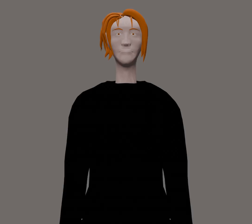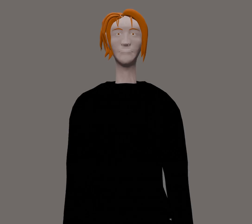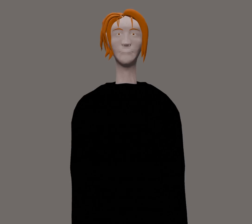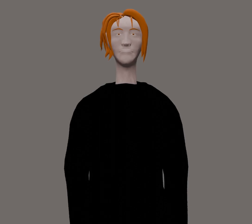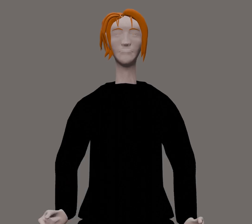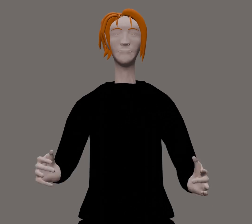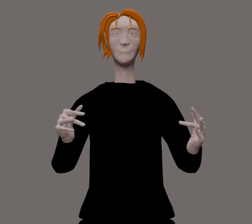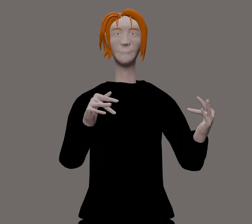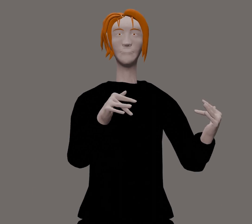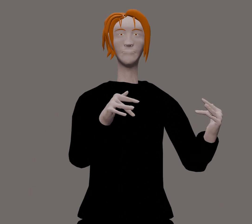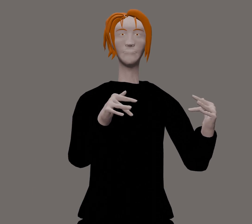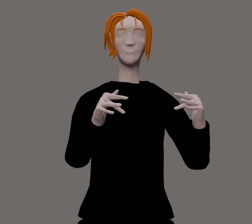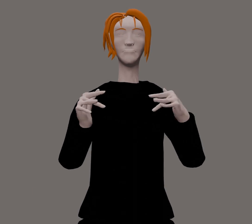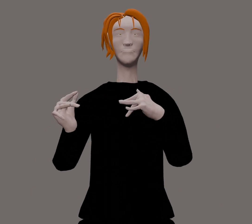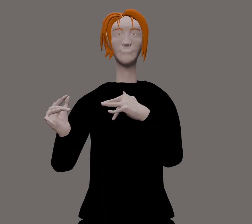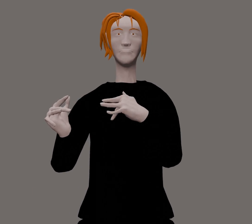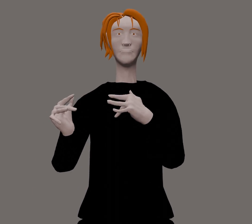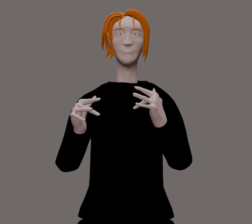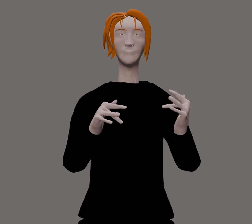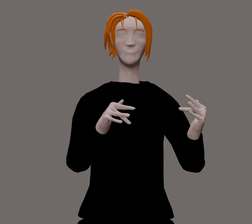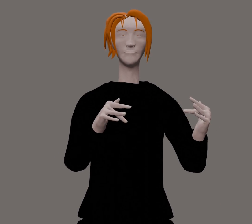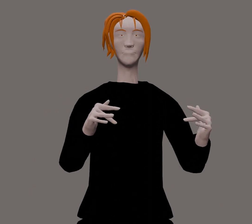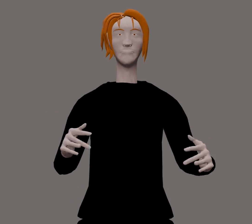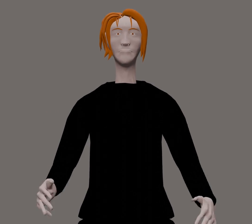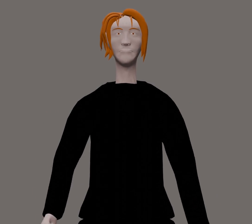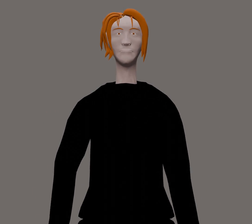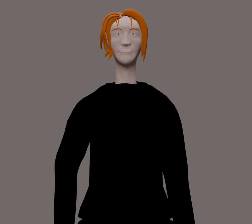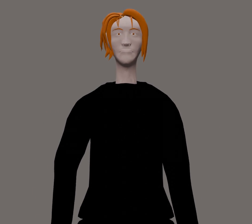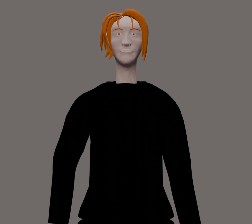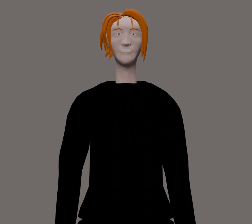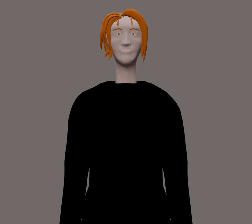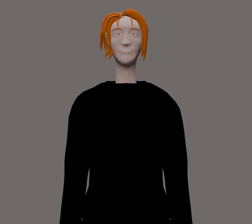Battle